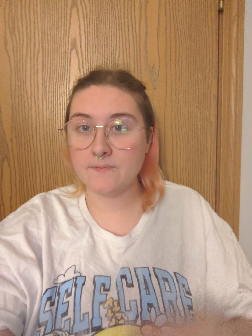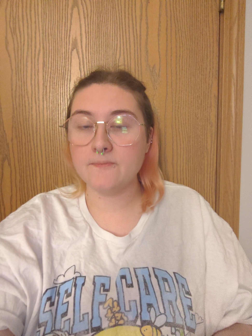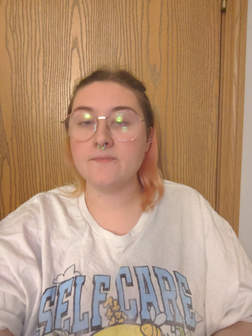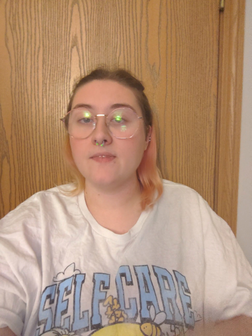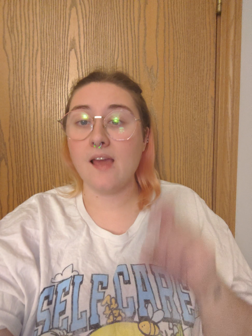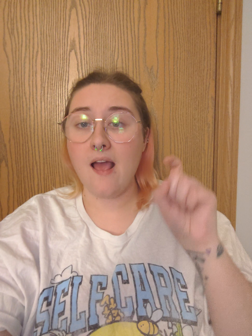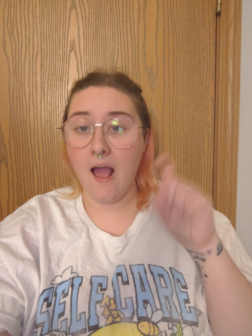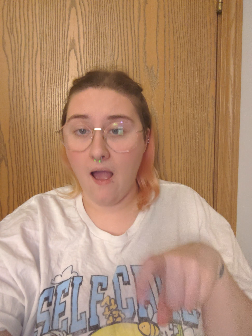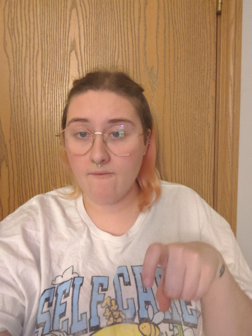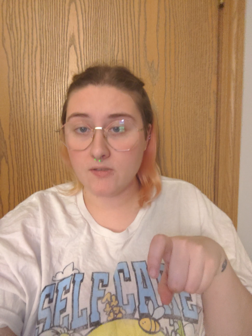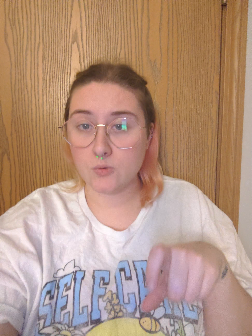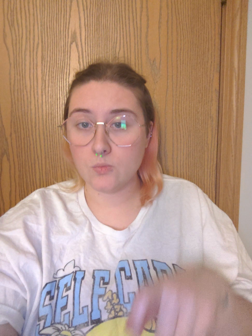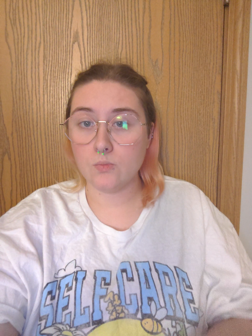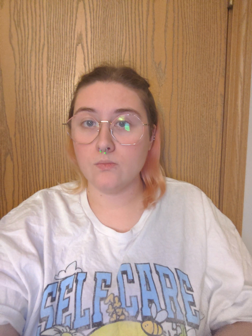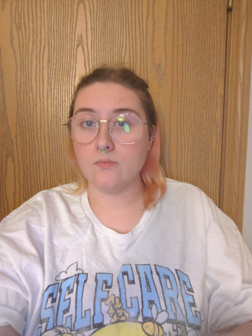have to